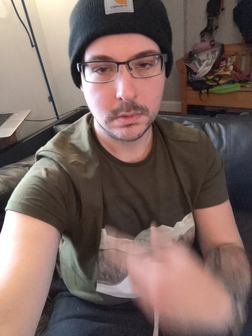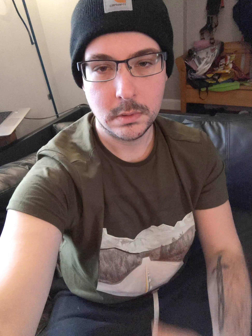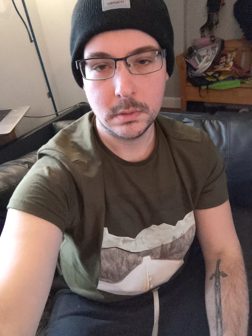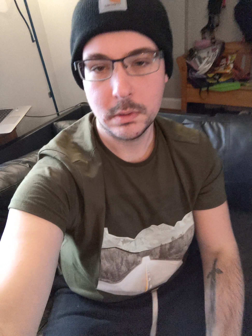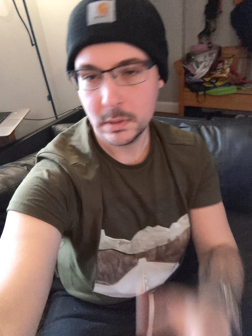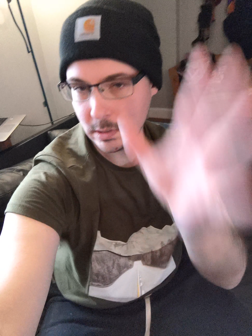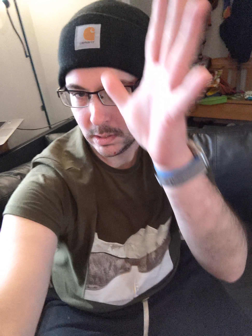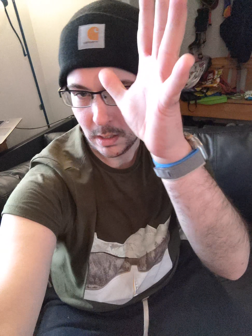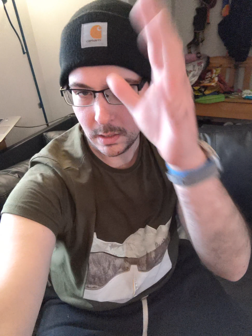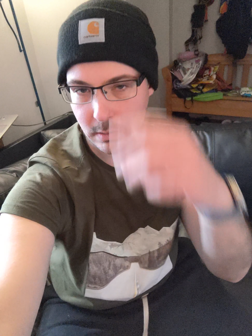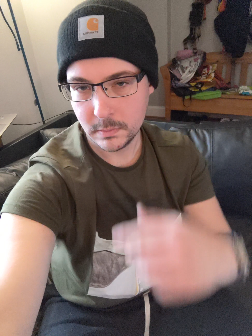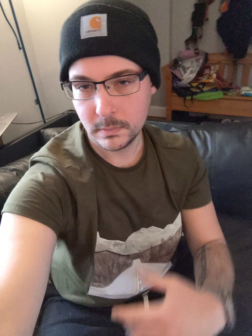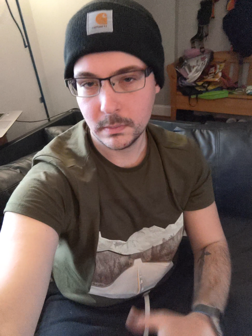dad